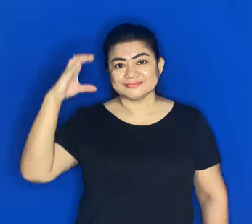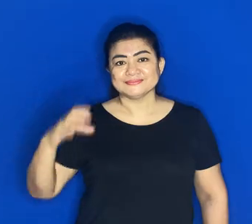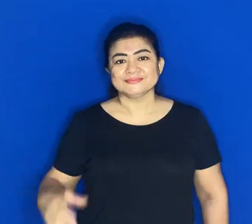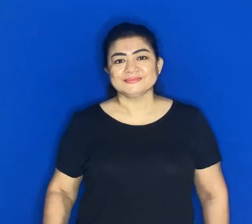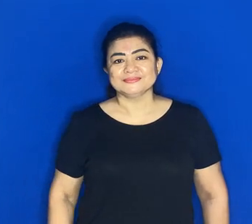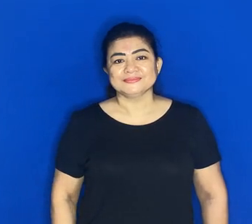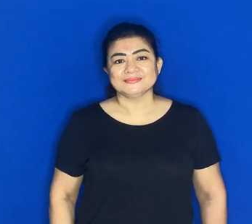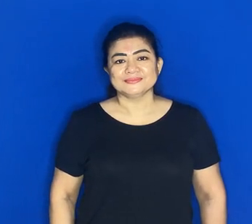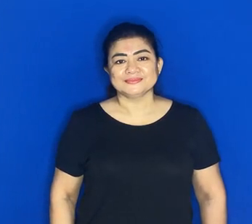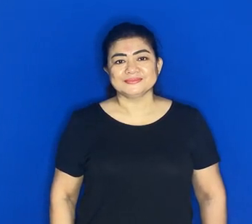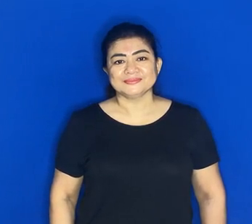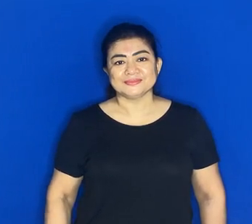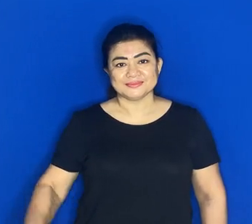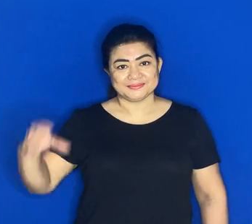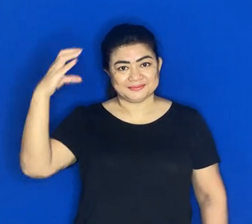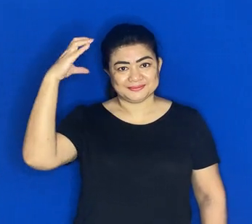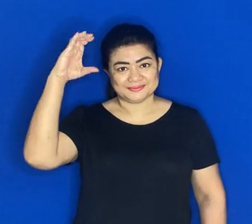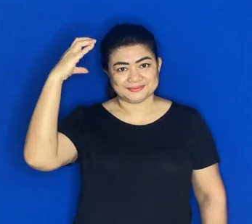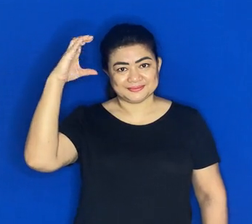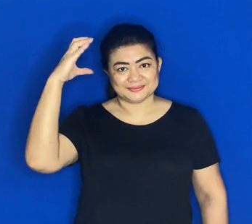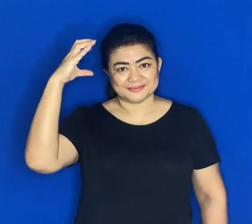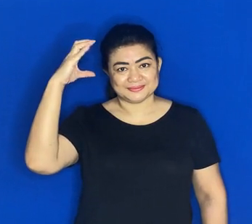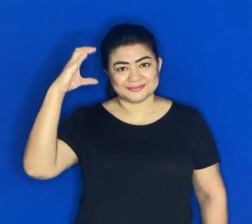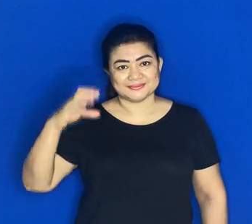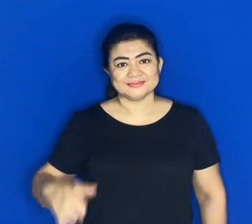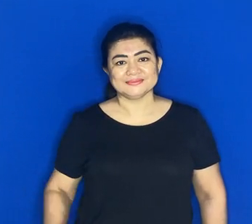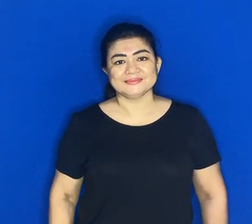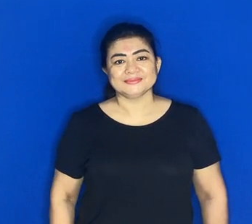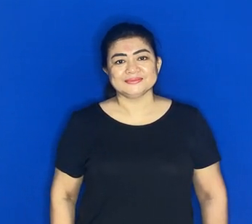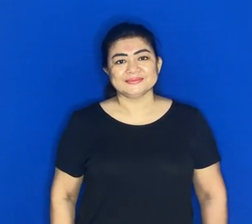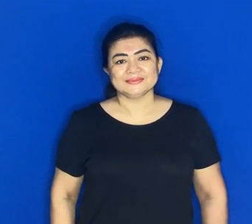cousin